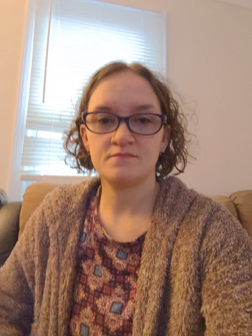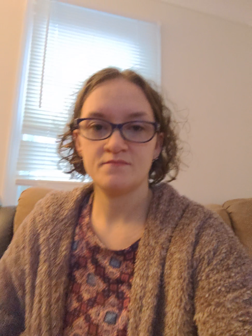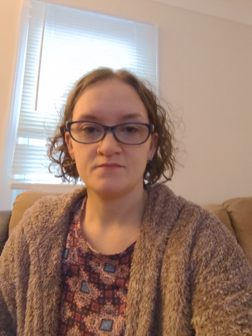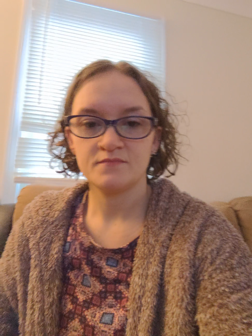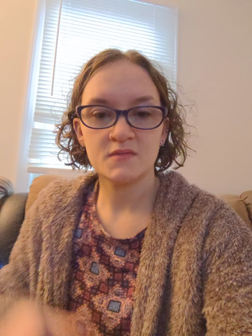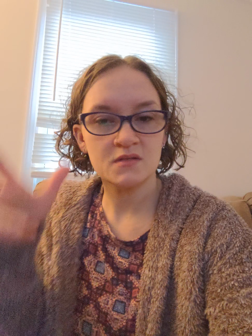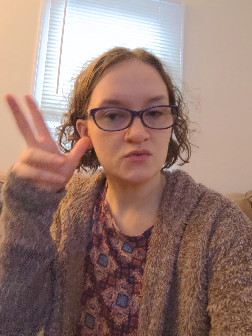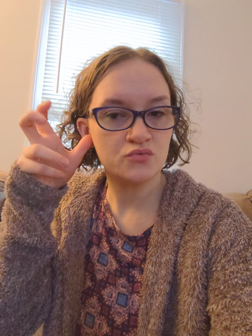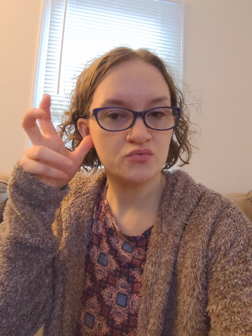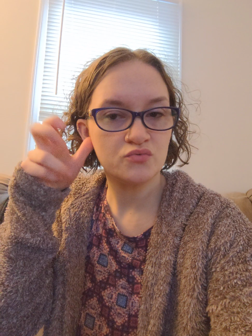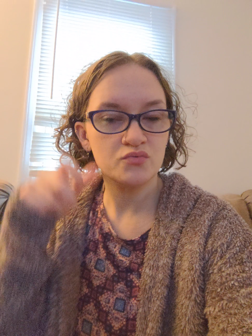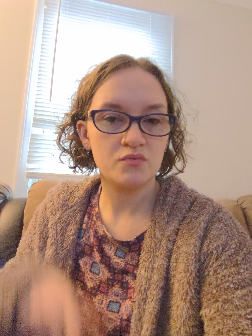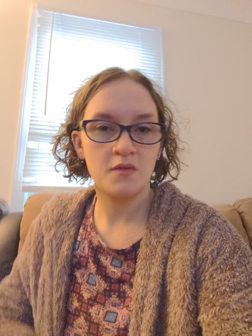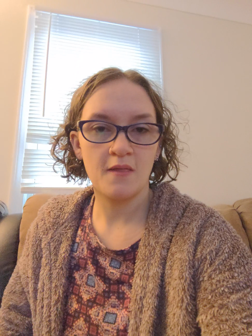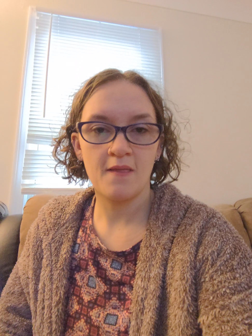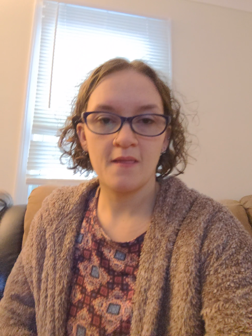hear